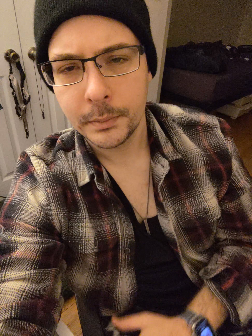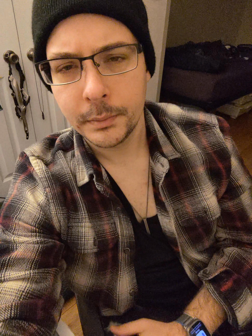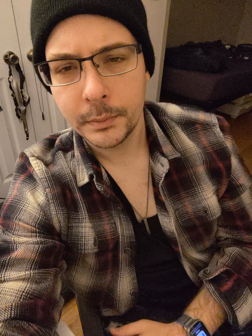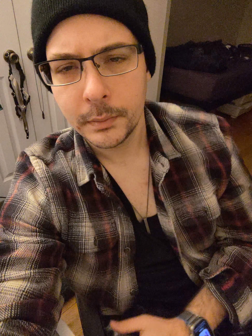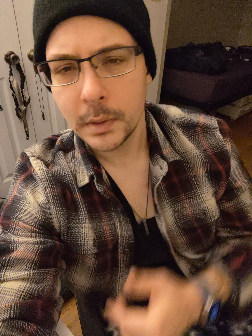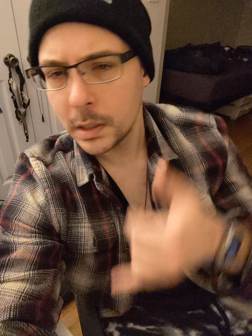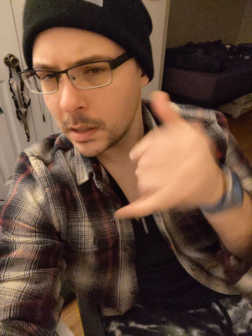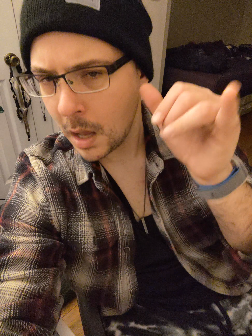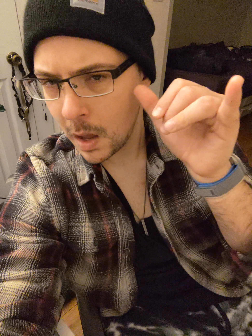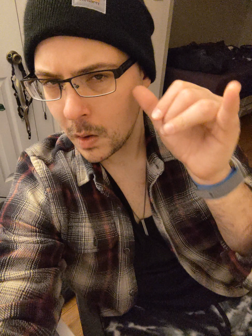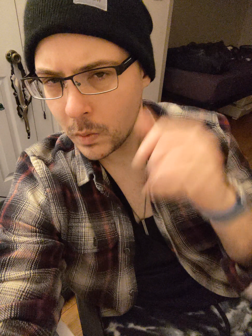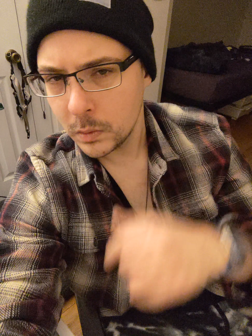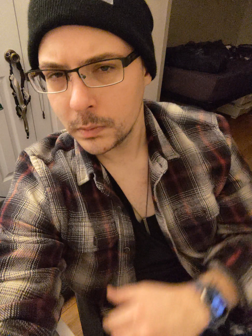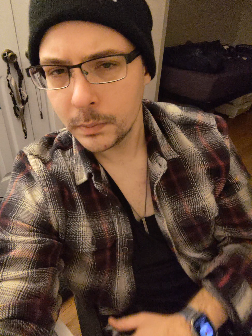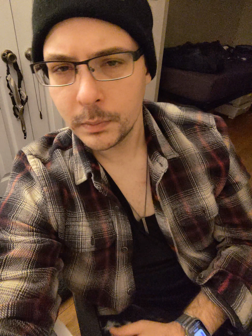cow